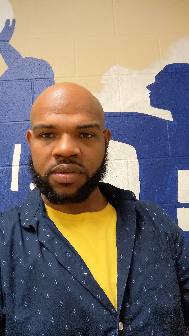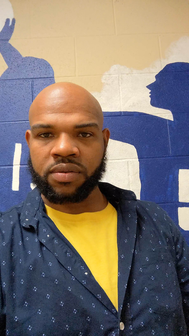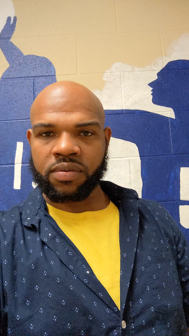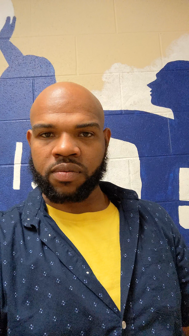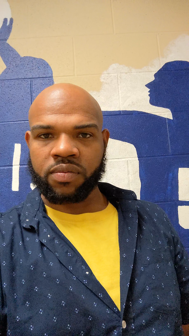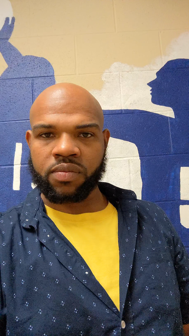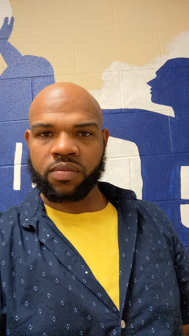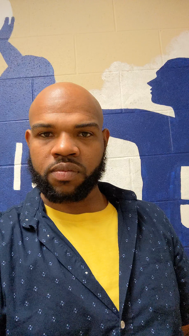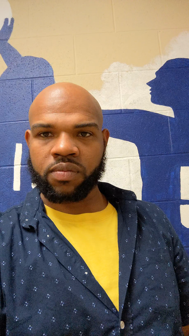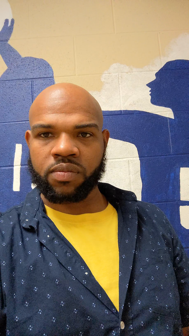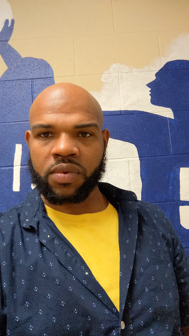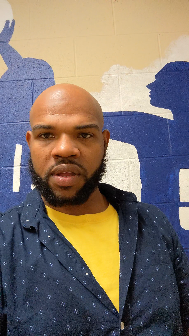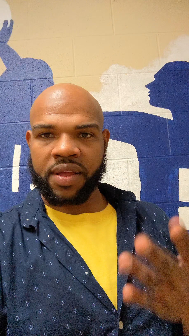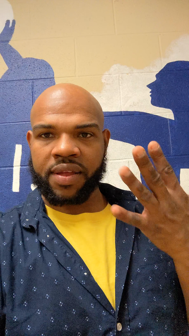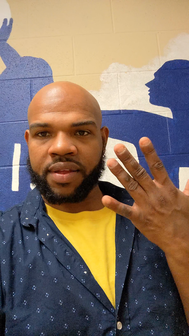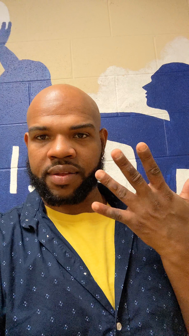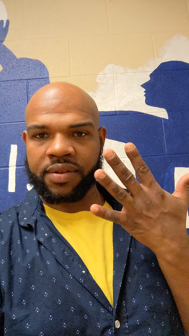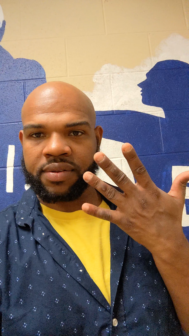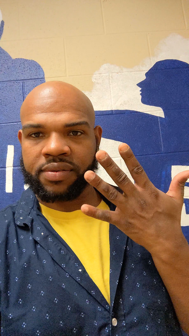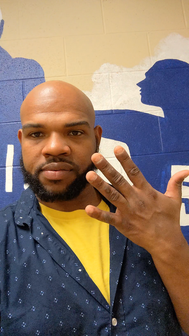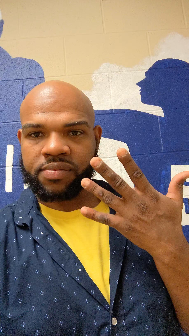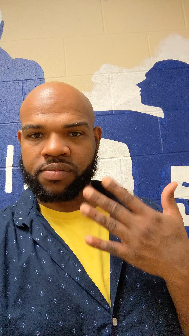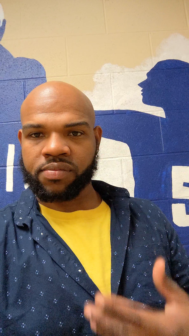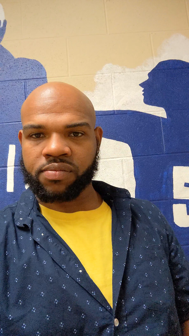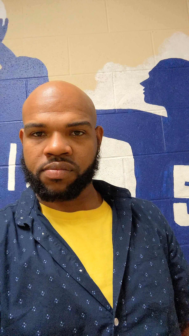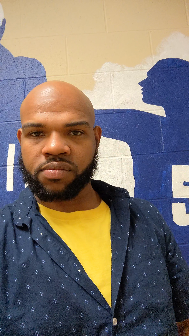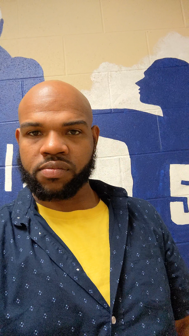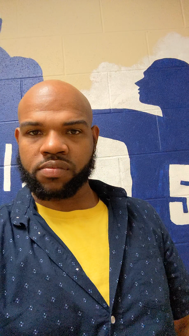hand